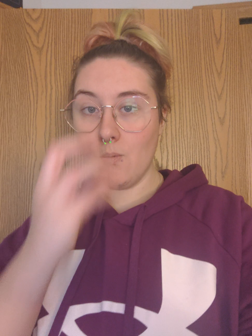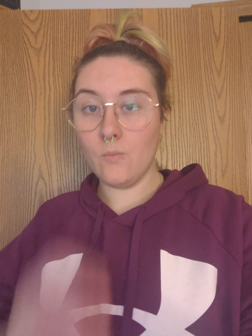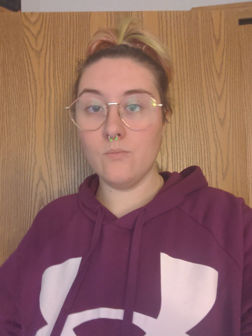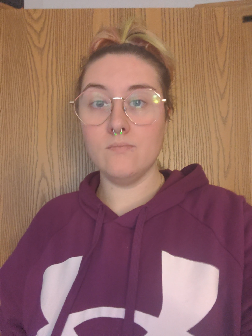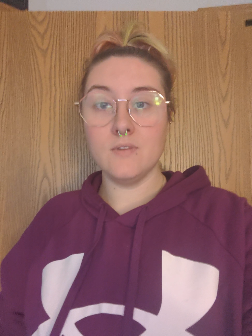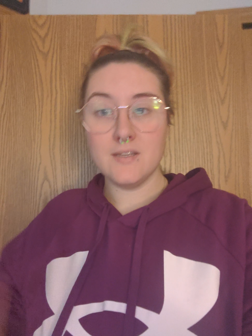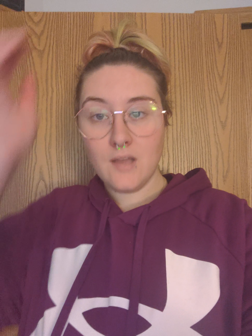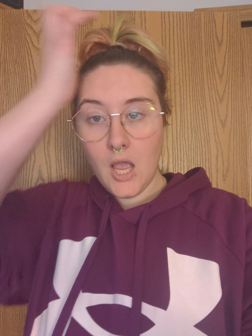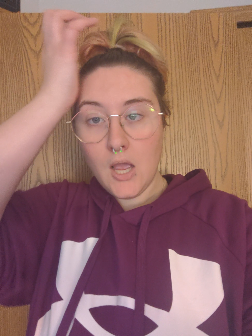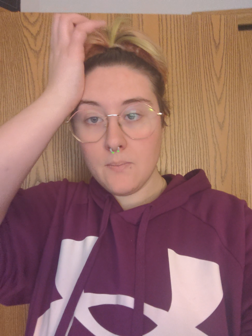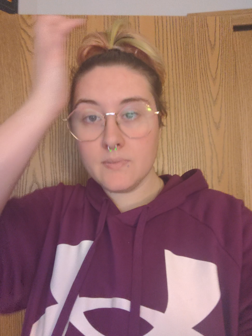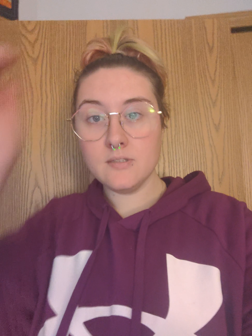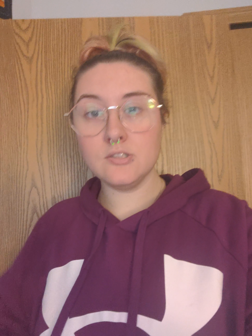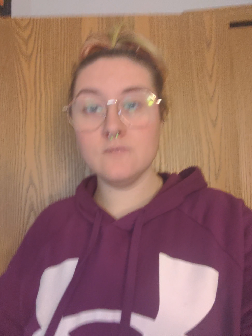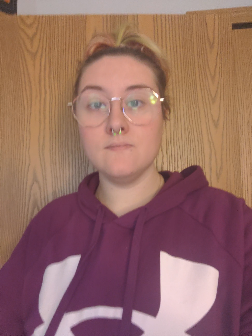garbage